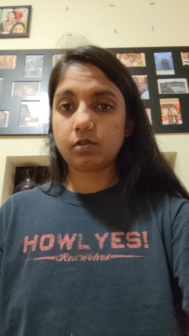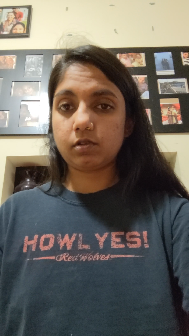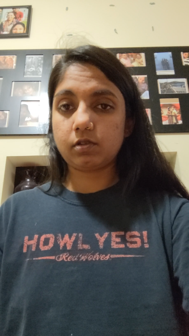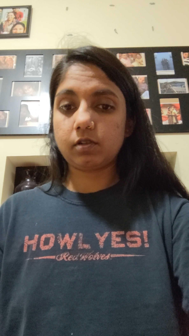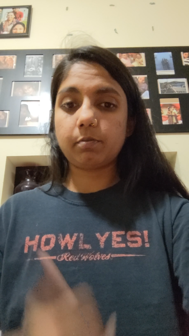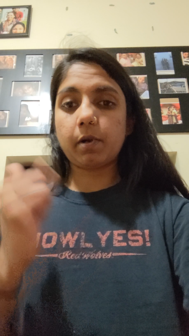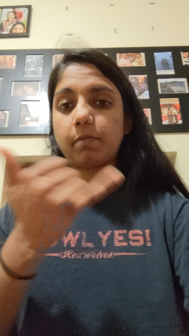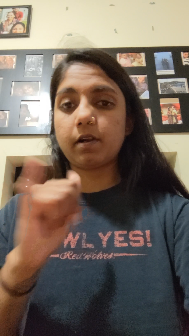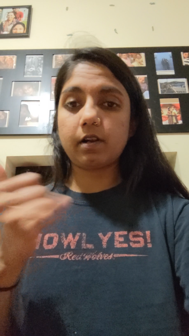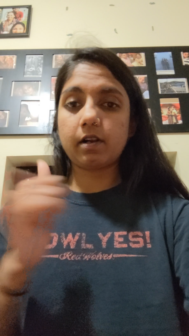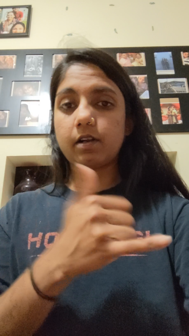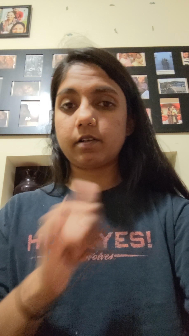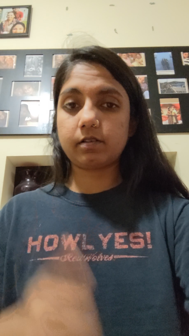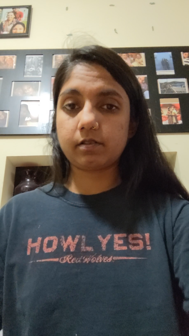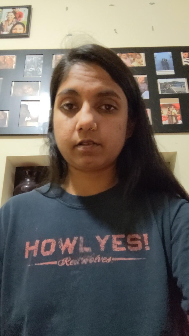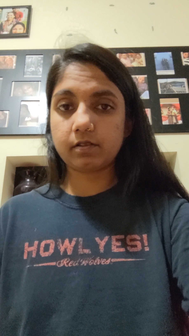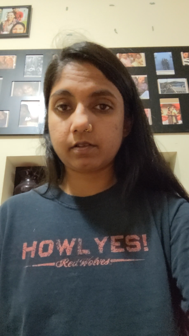play